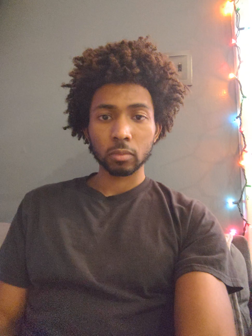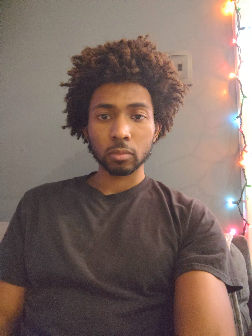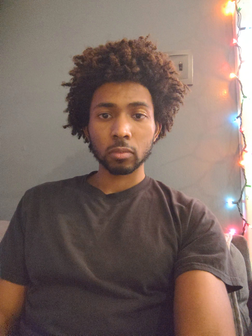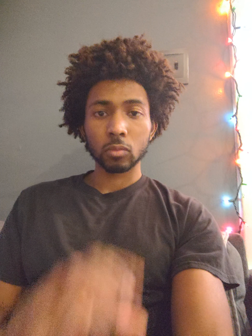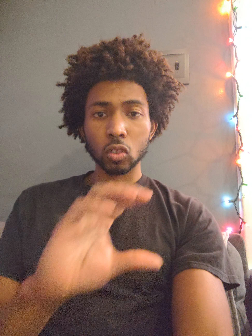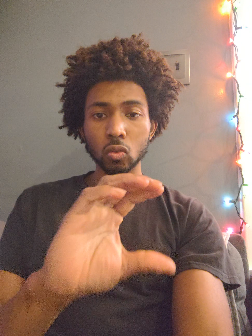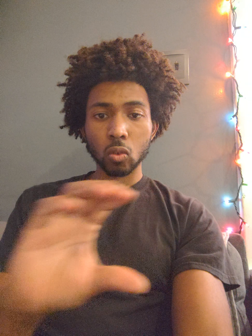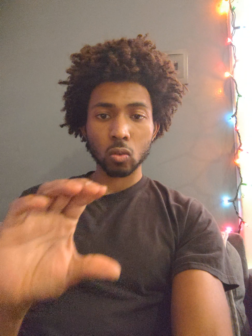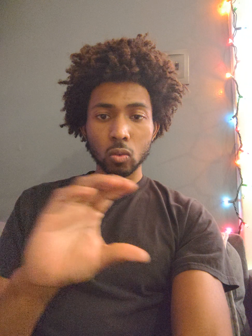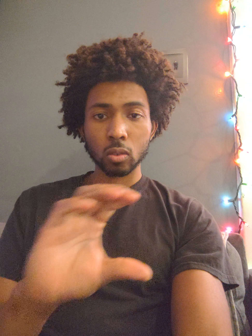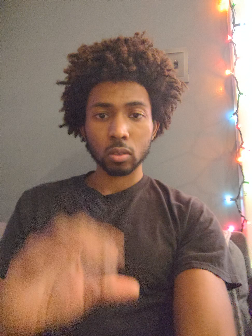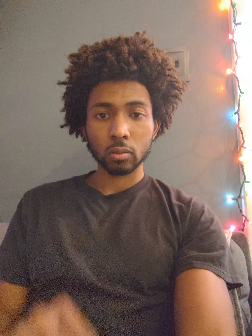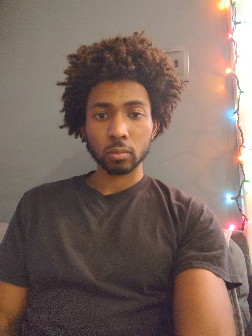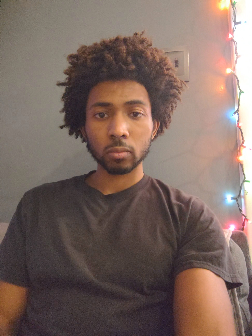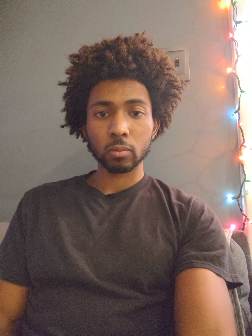chocolate